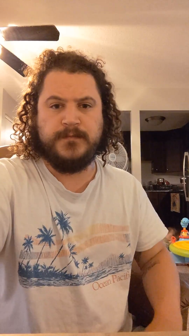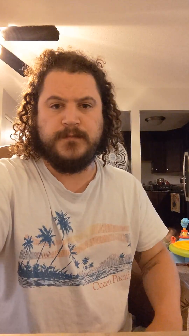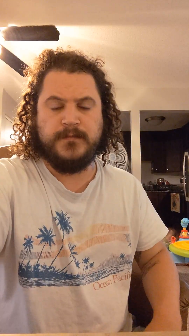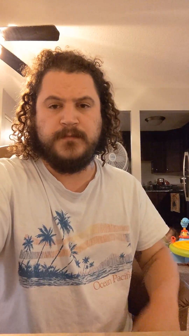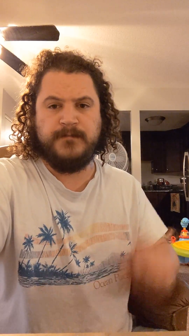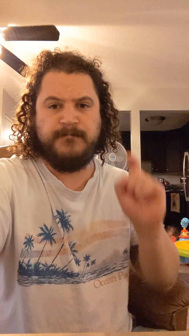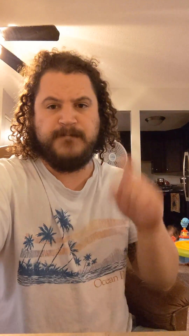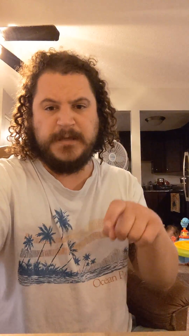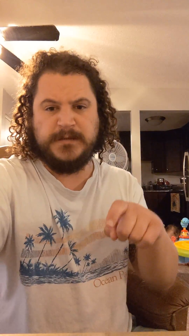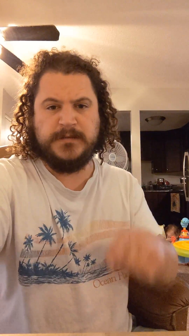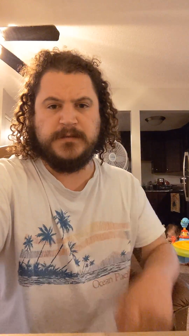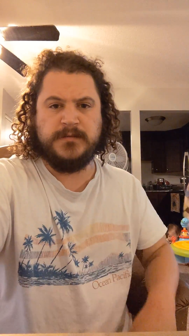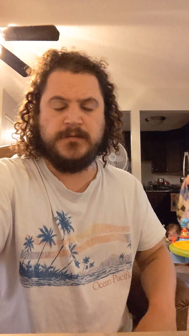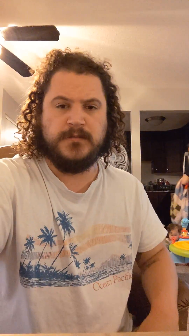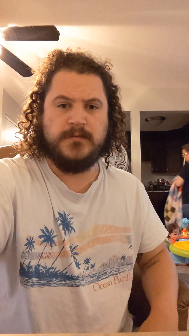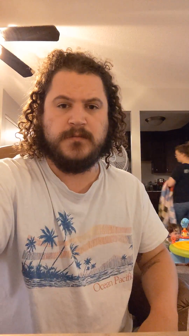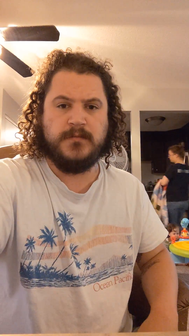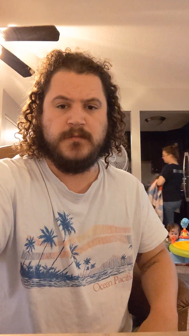must